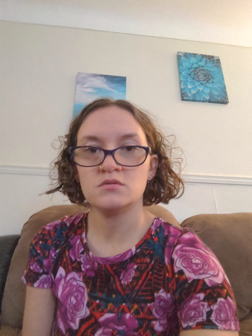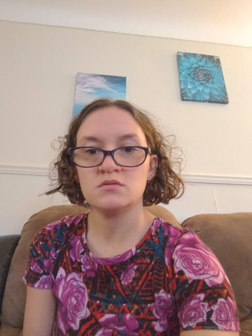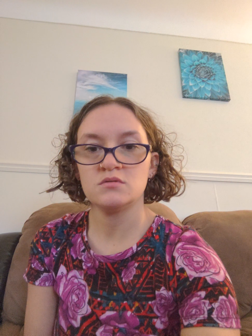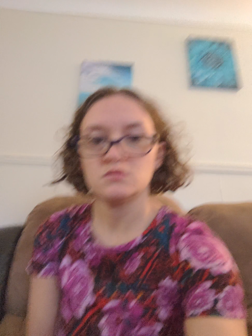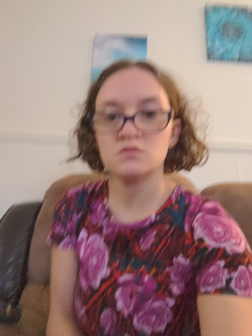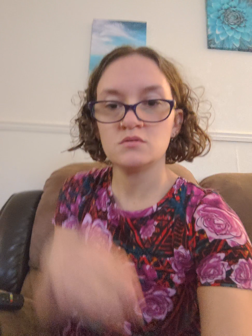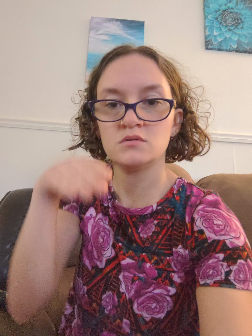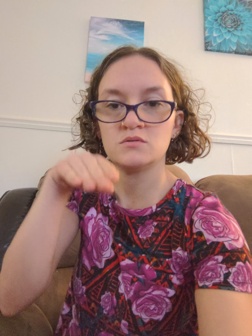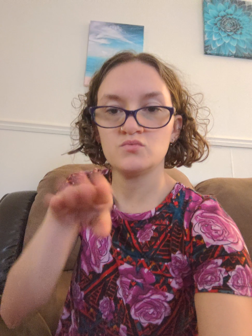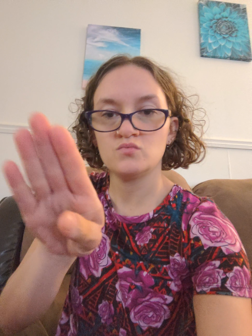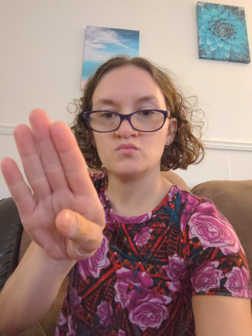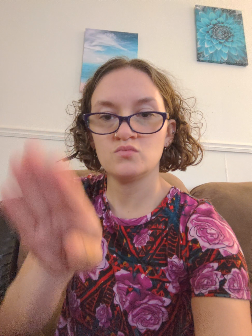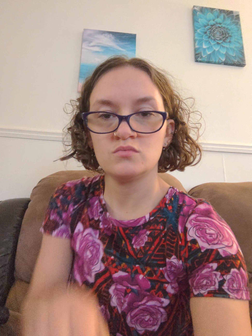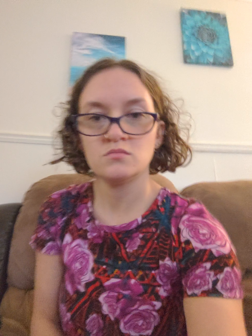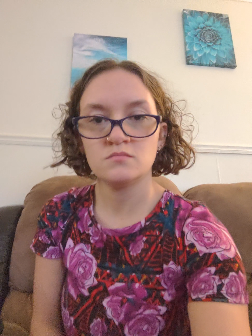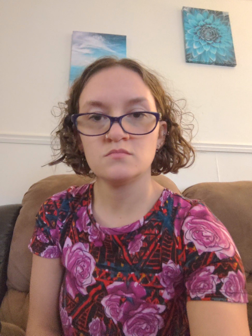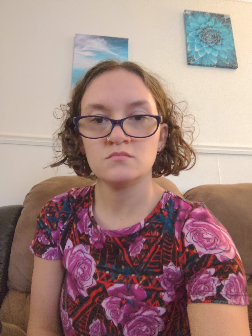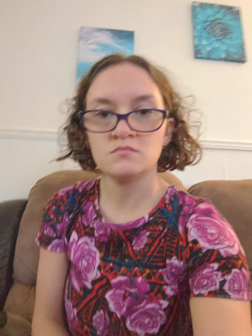into